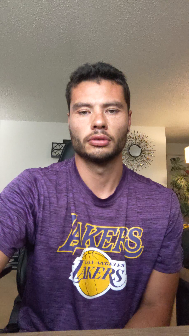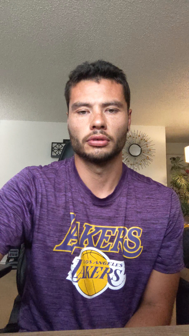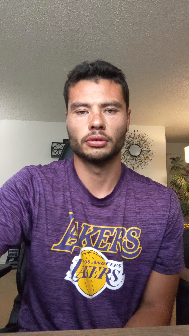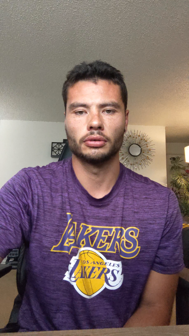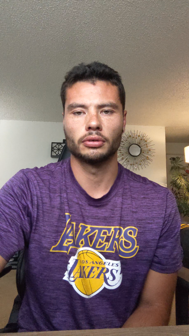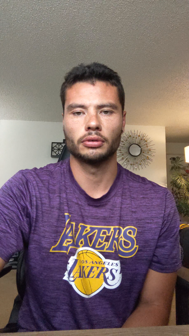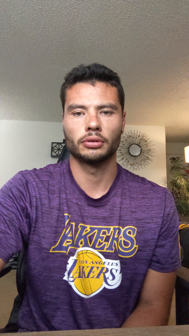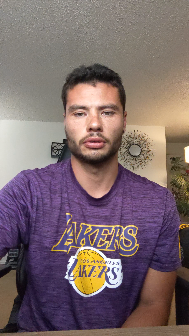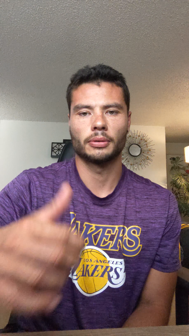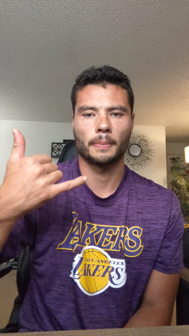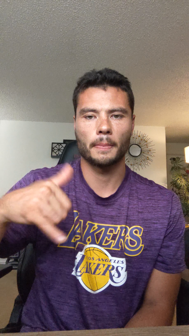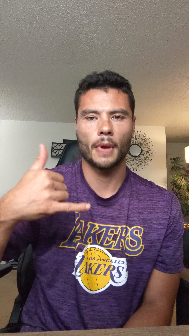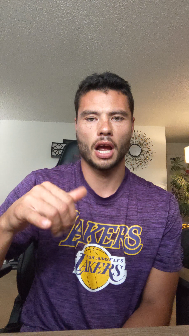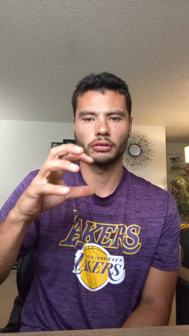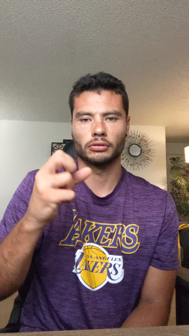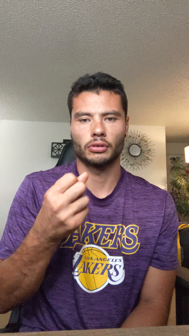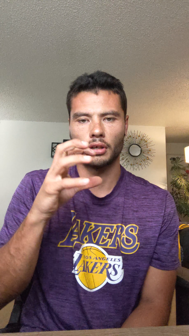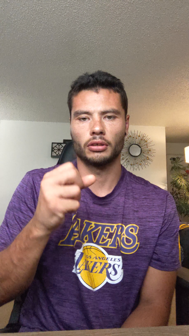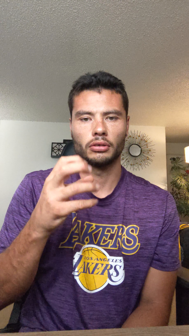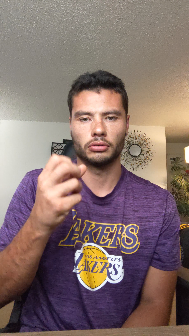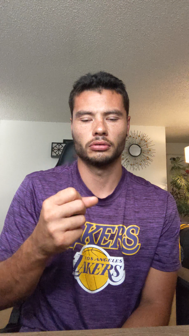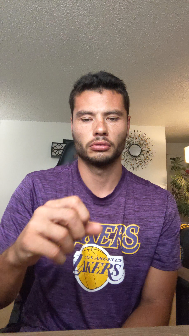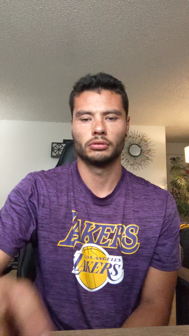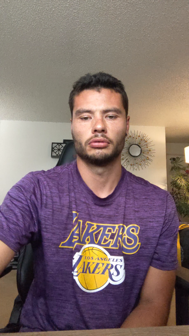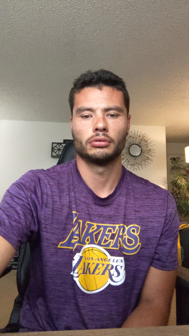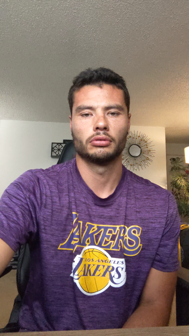play dough